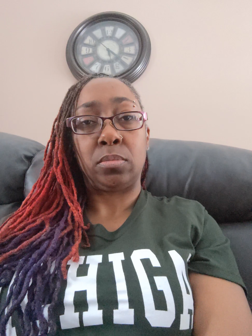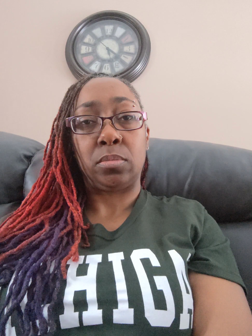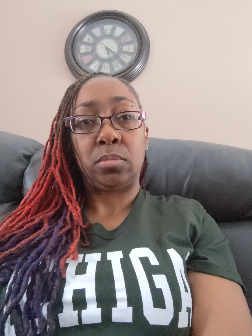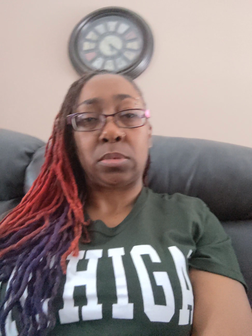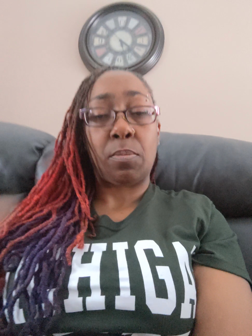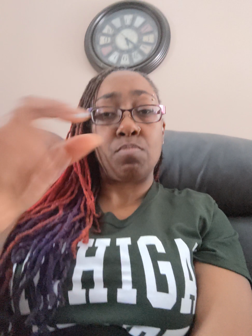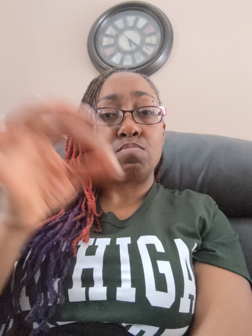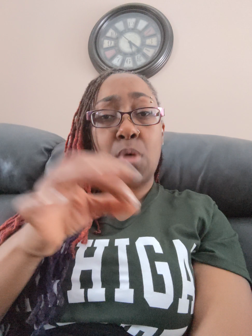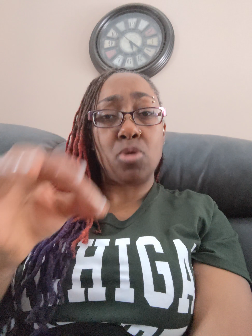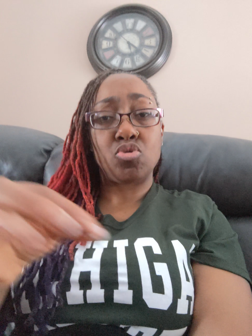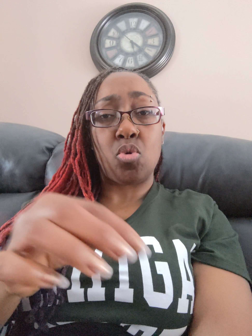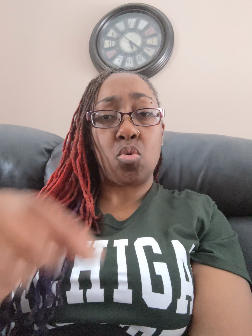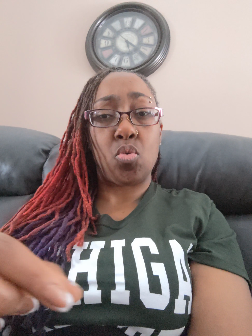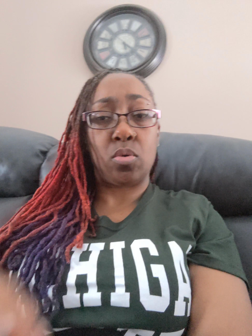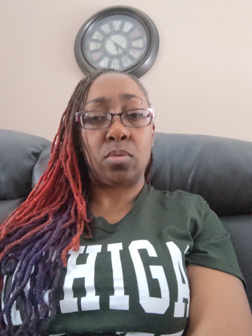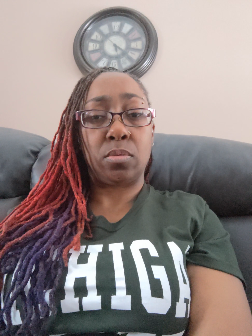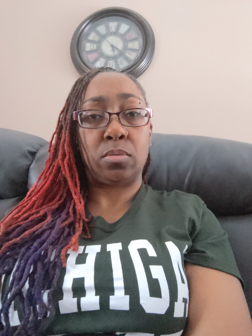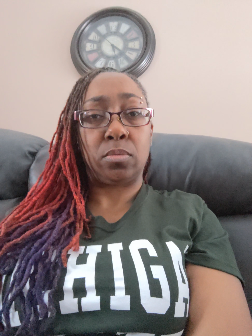puzzle